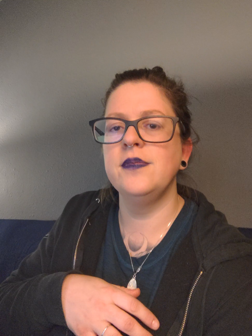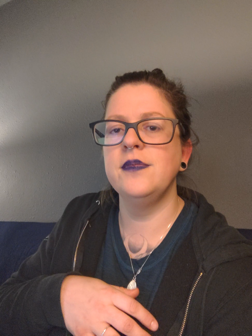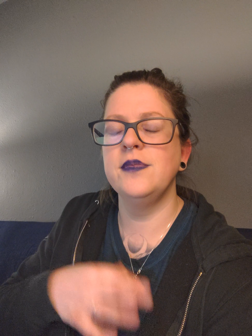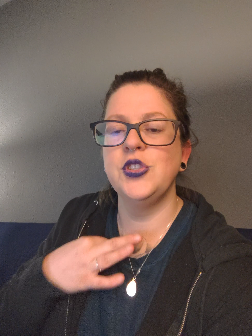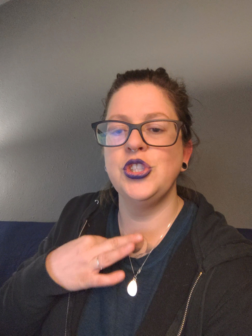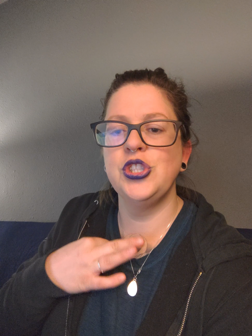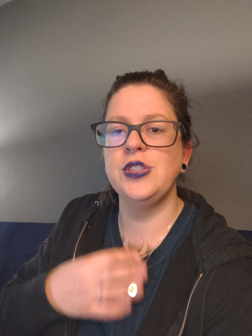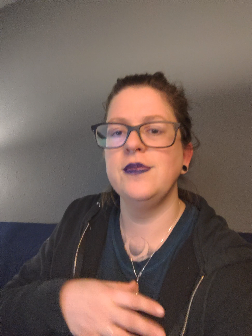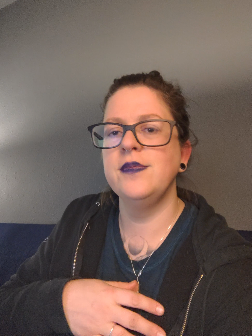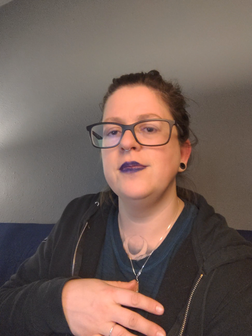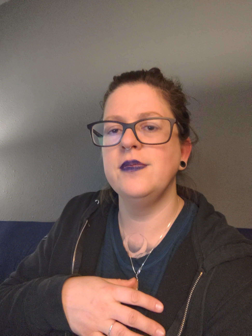shirt